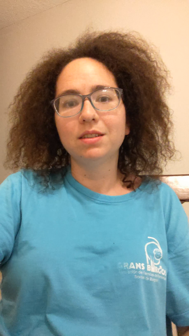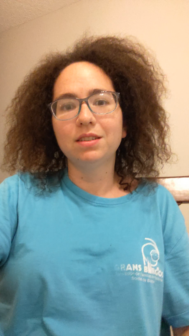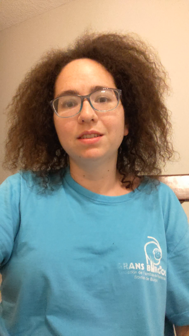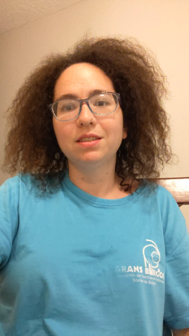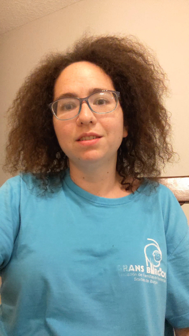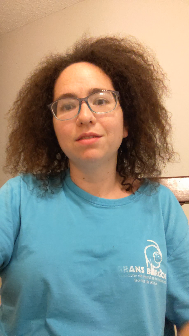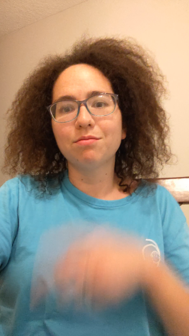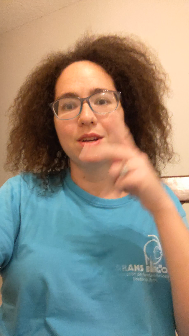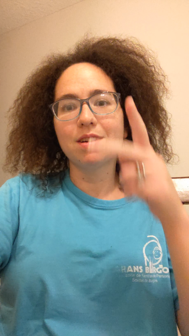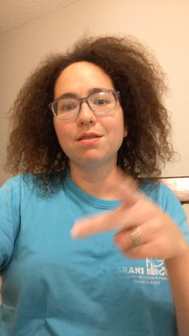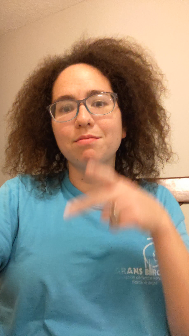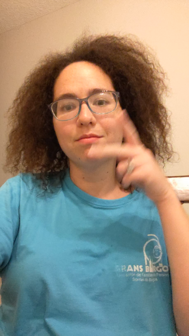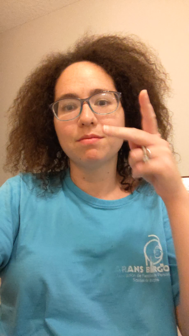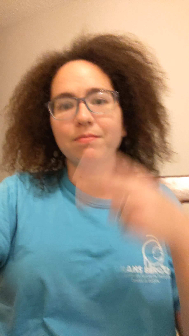careful